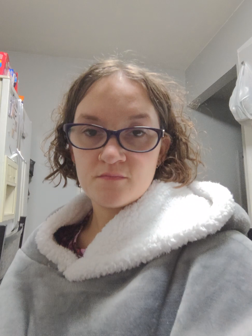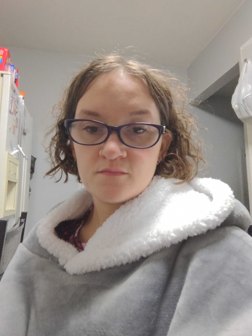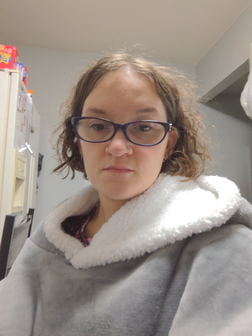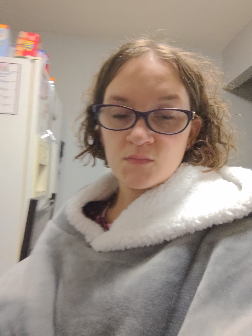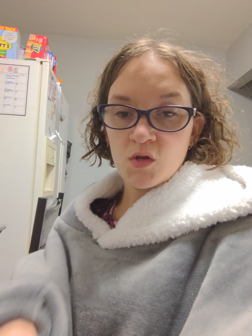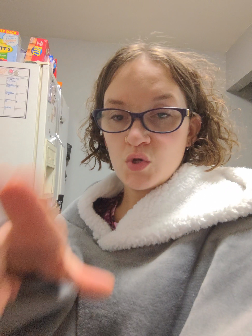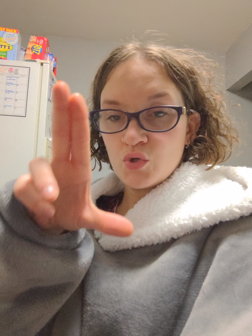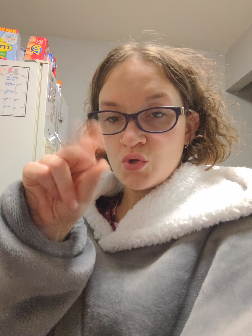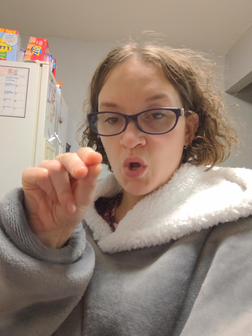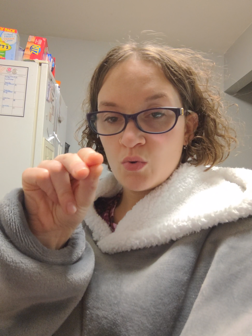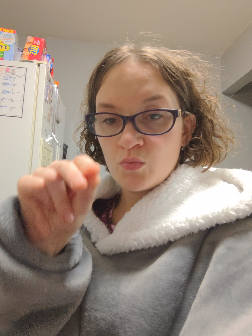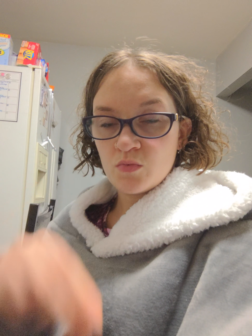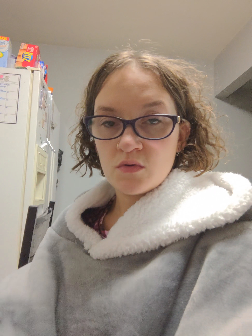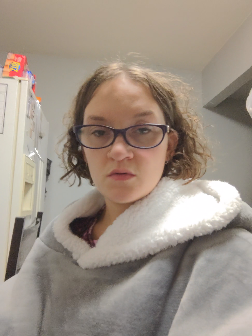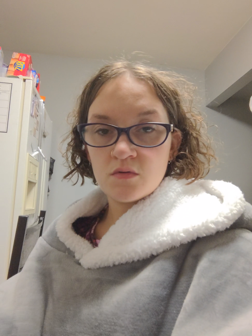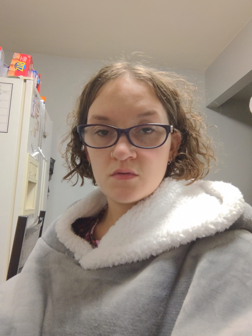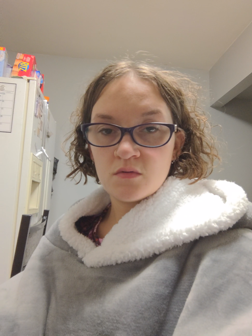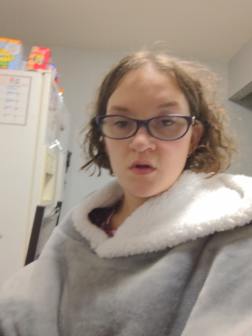no